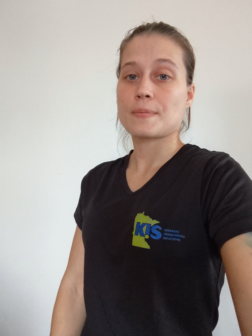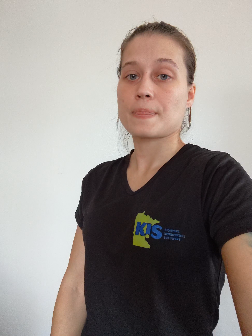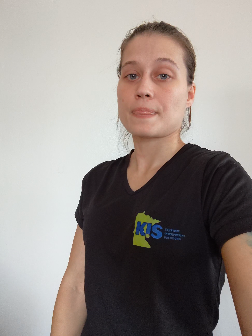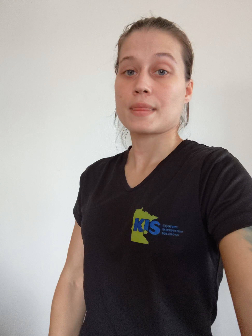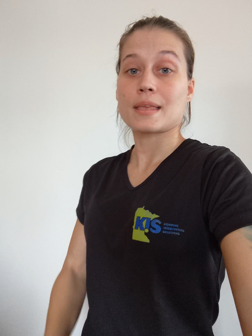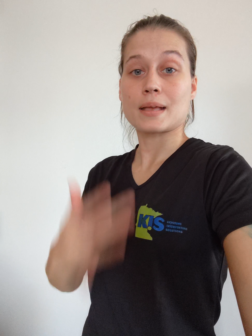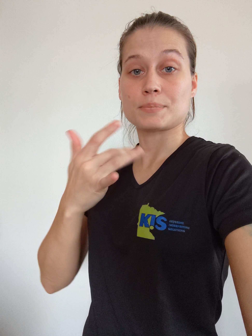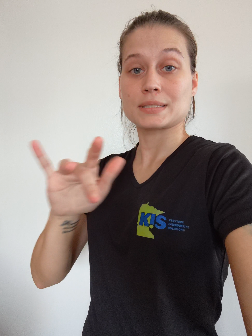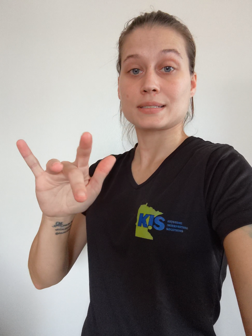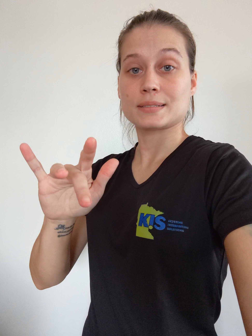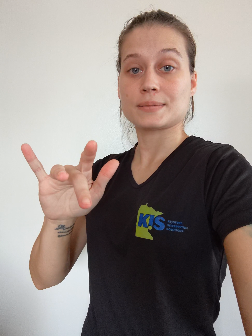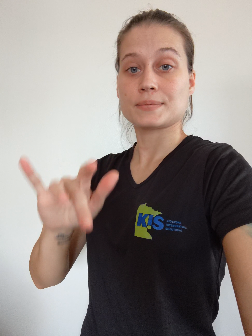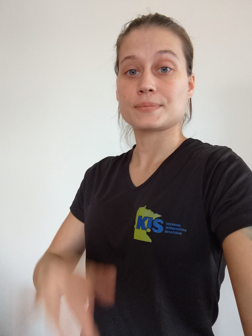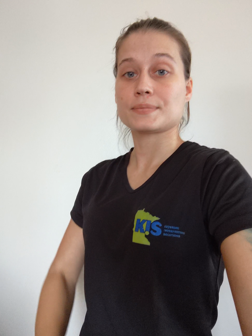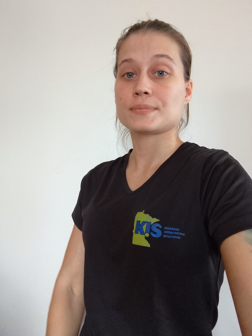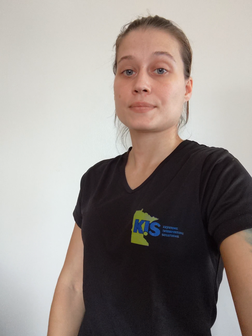empty